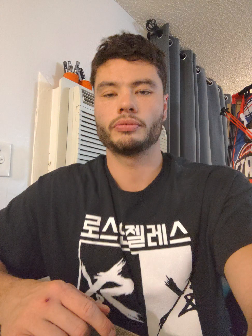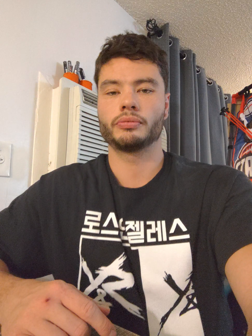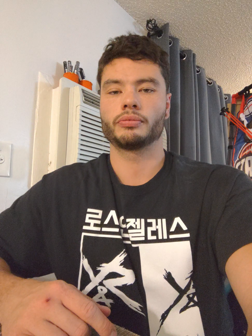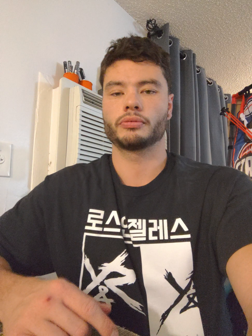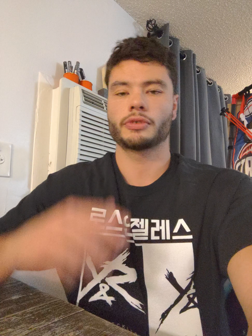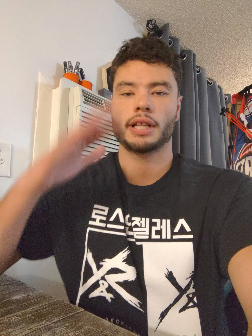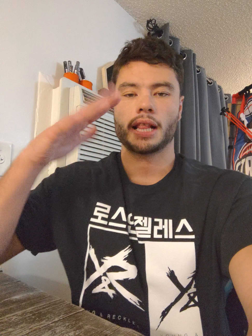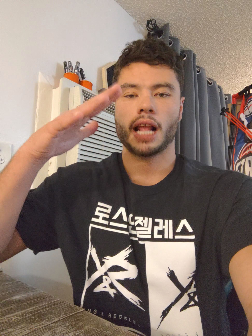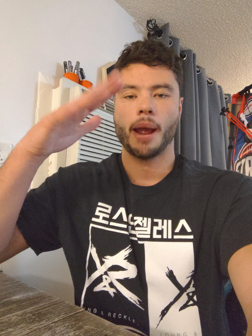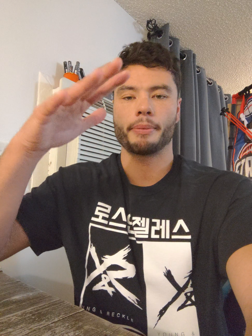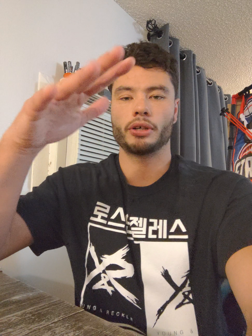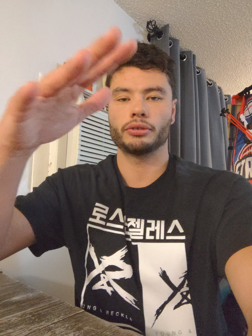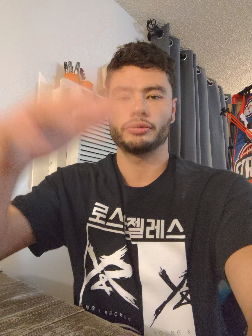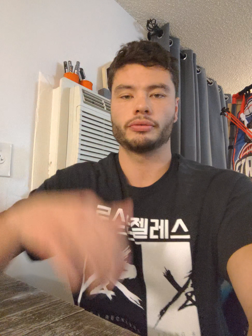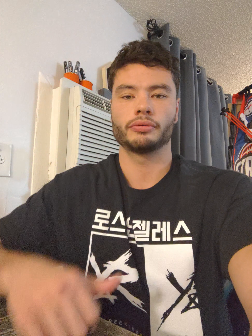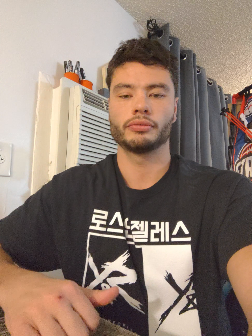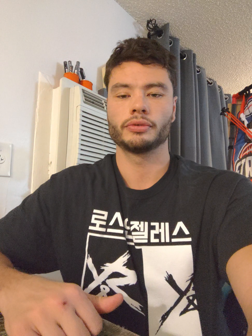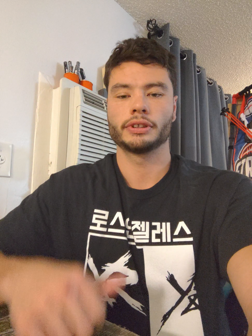helicopter